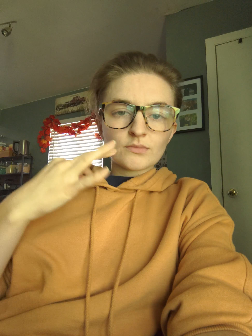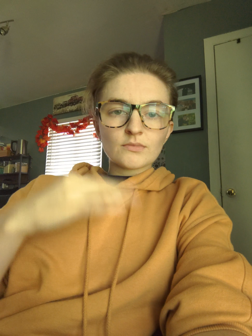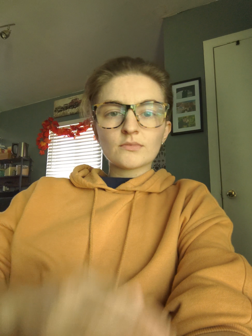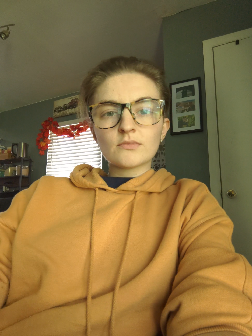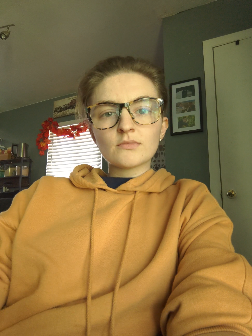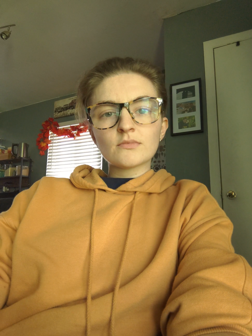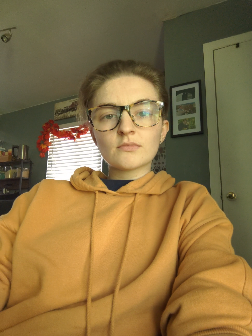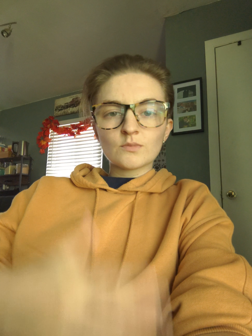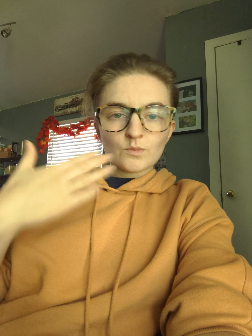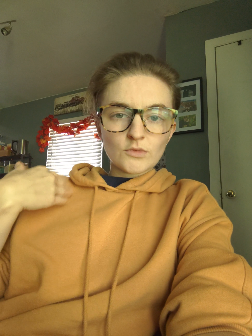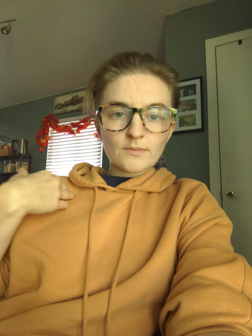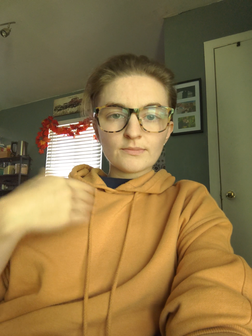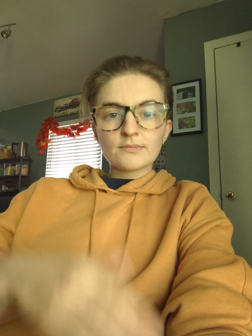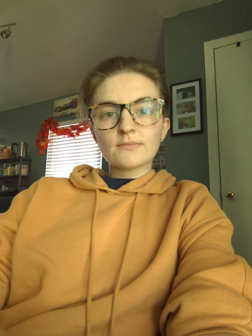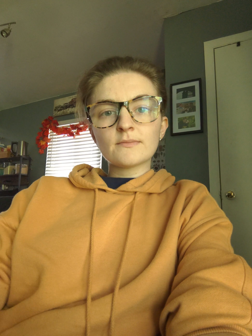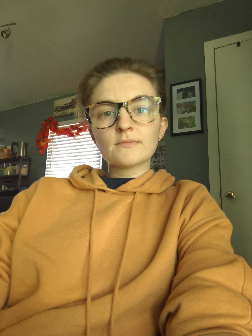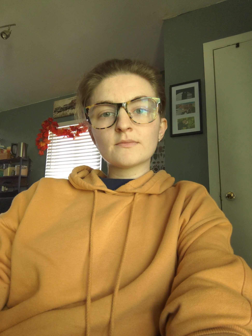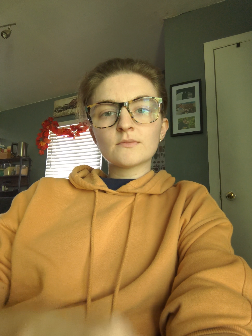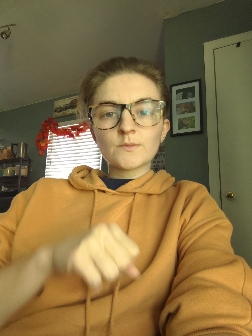shoulder